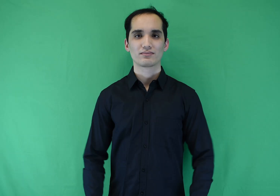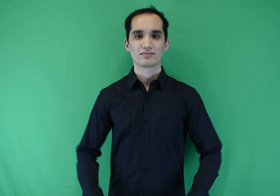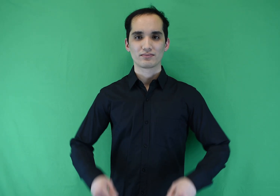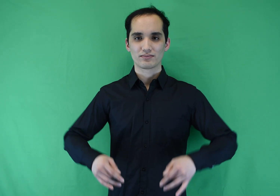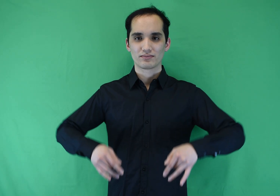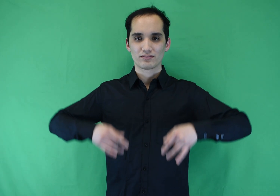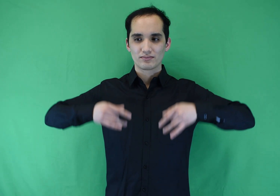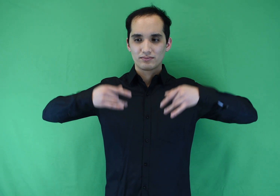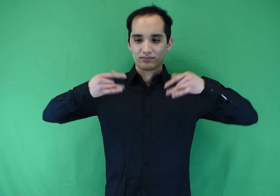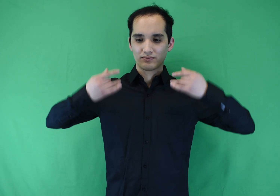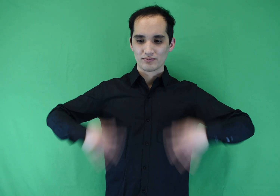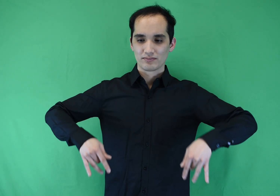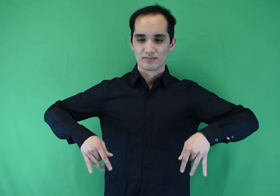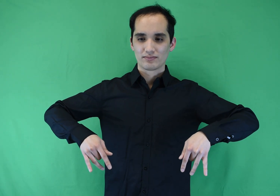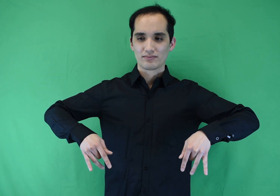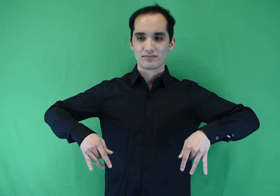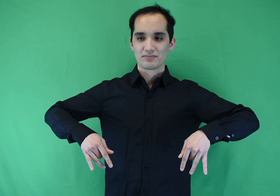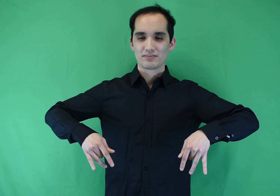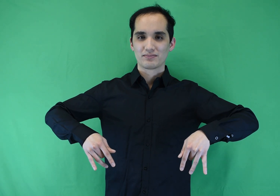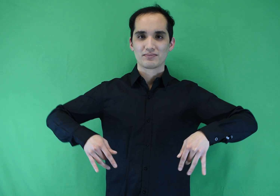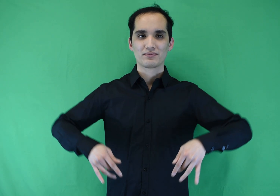dolor